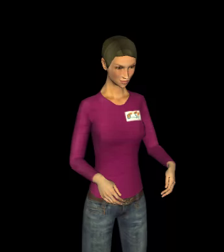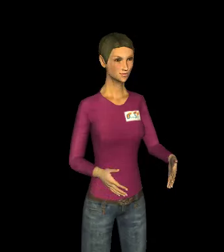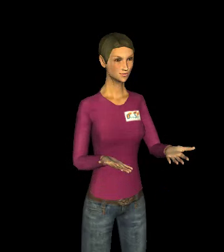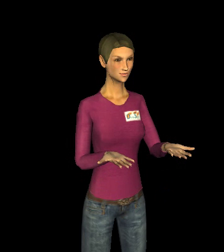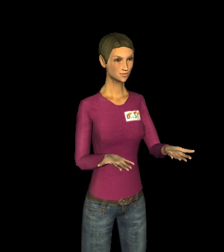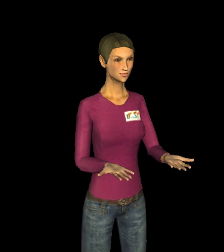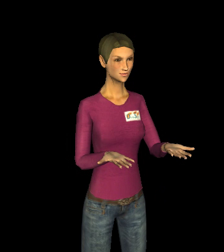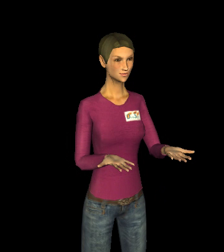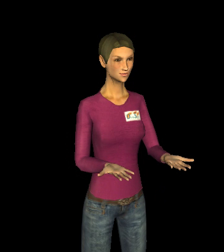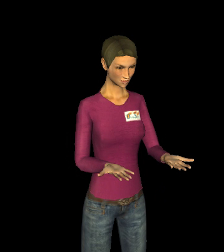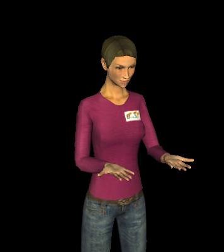الآن